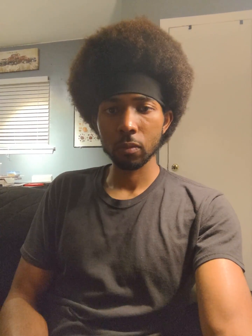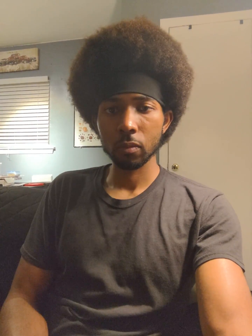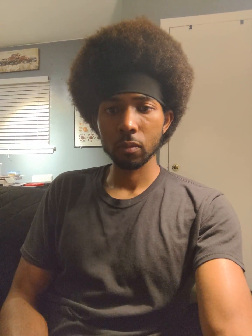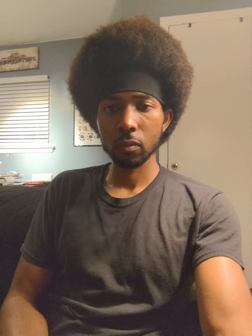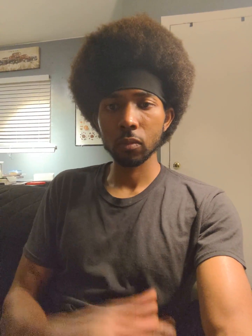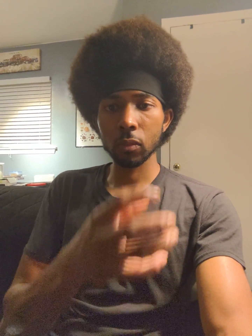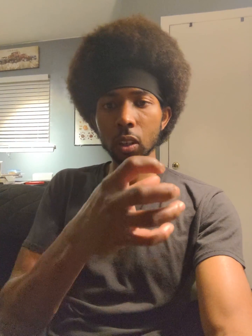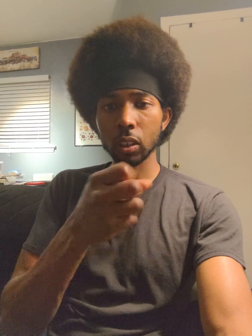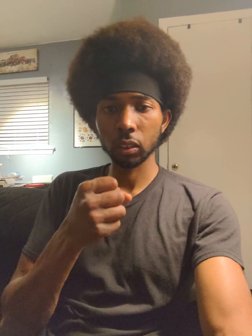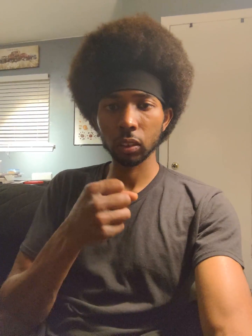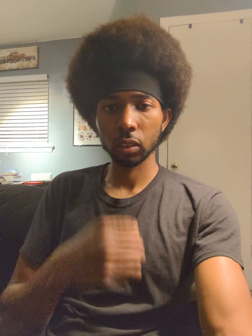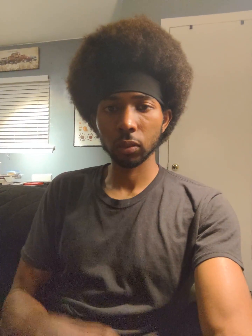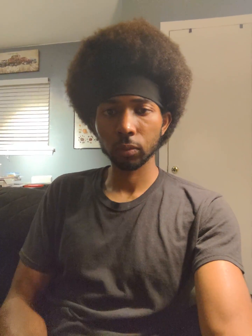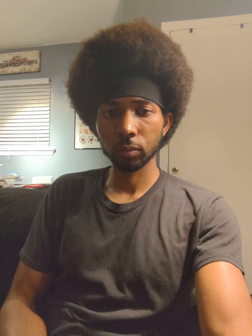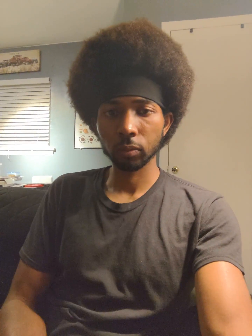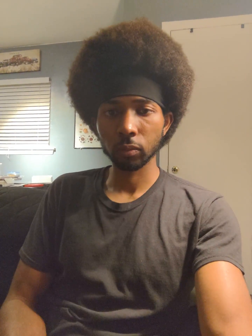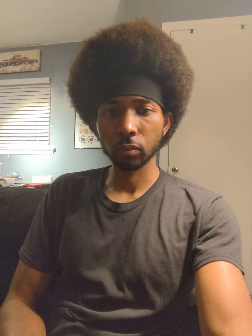get